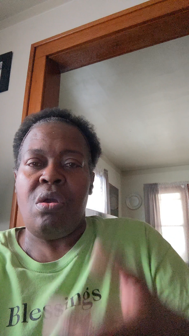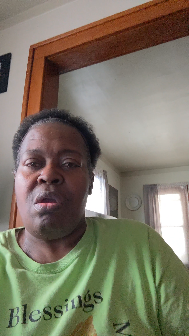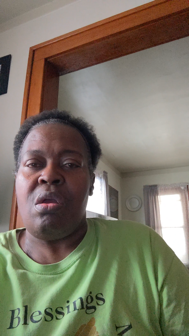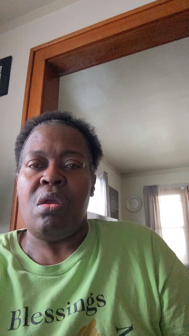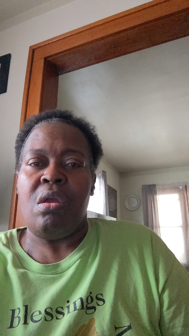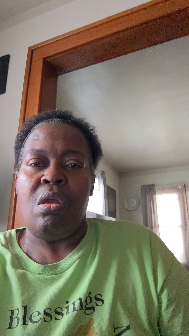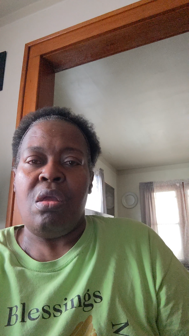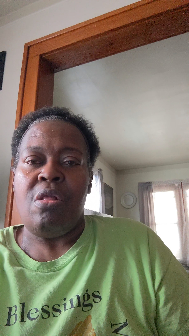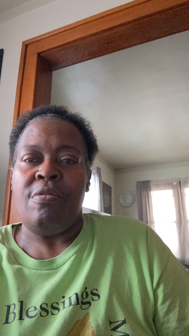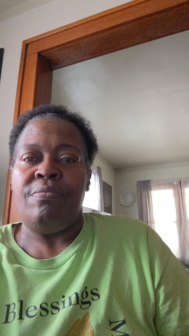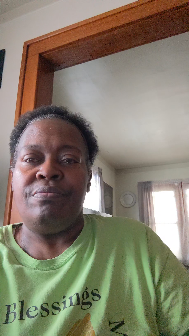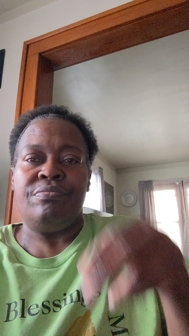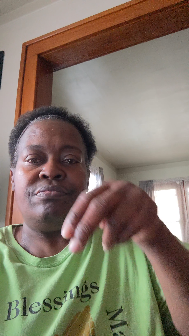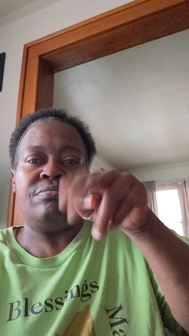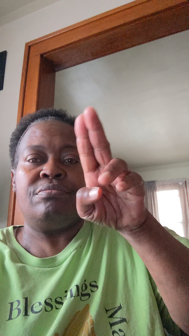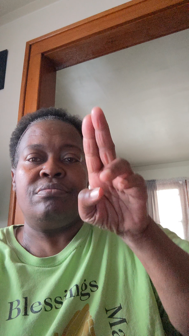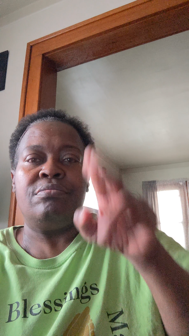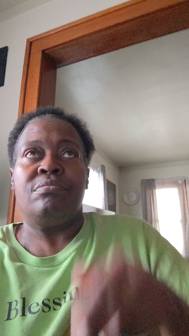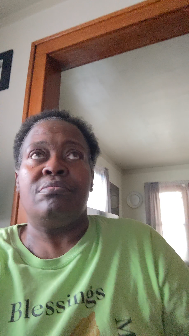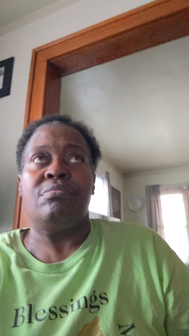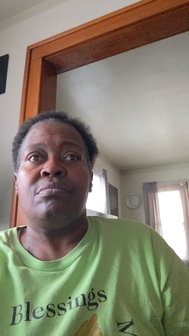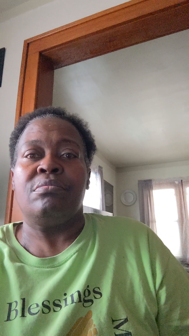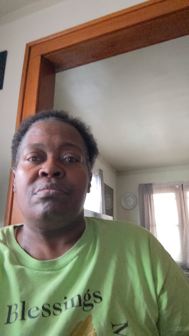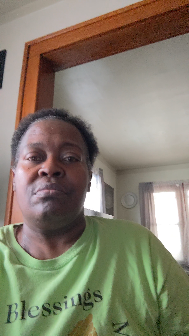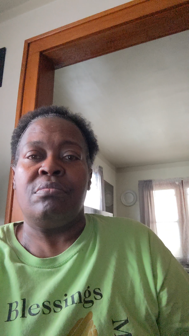lick